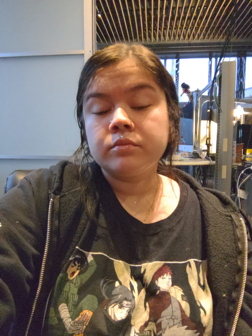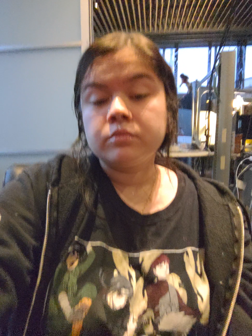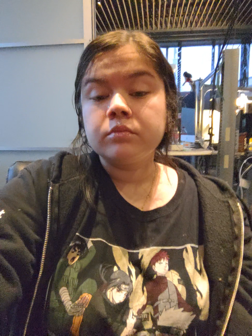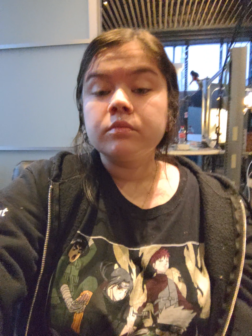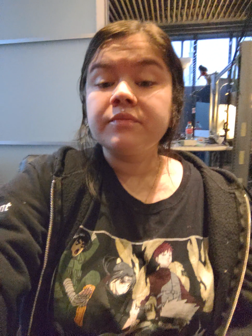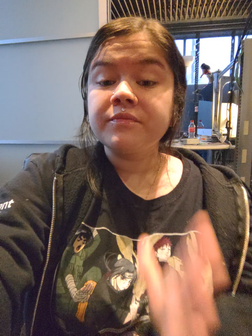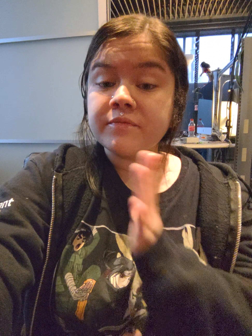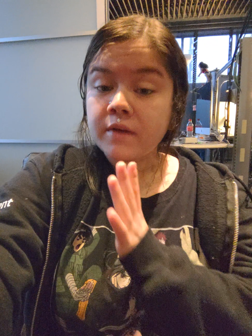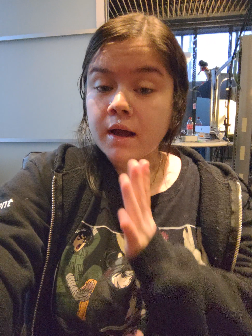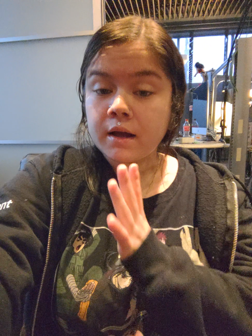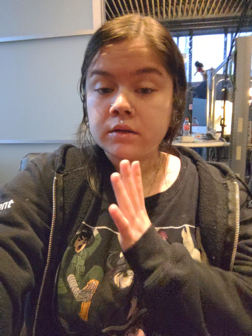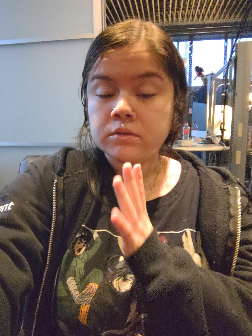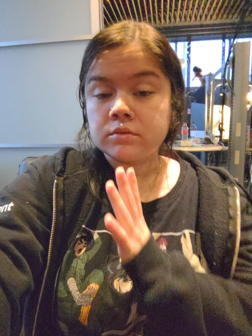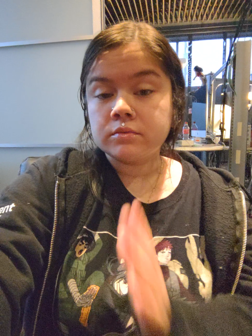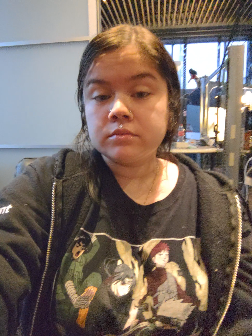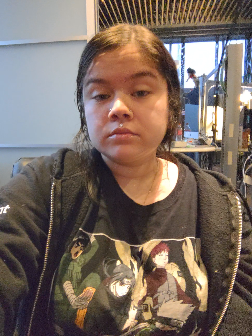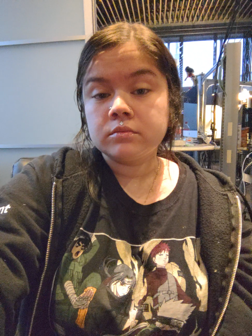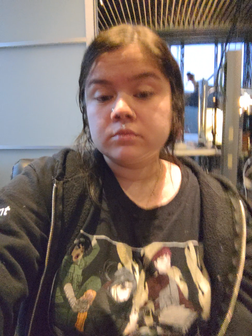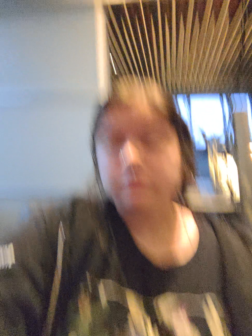fine